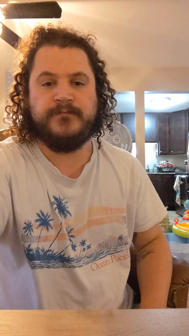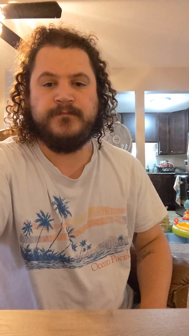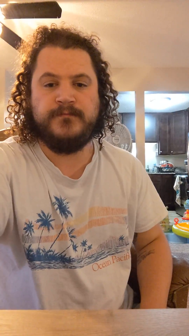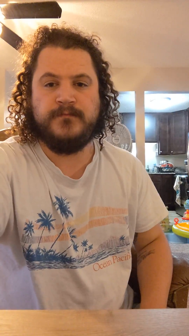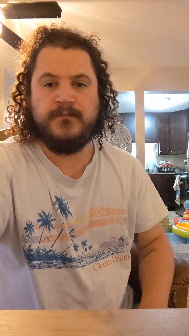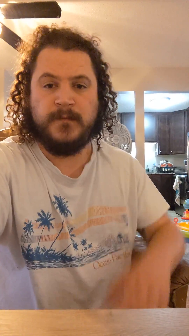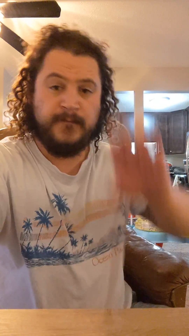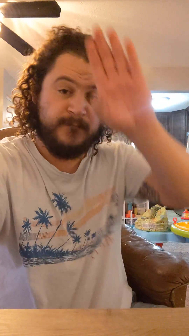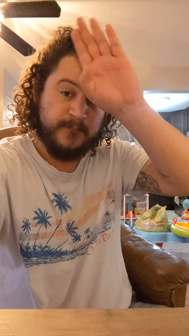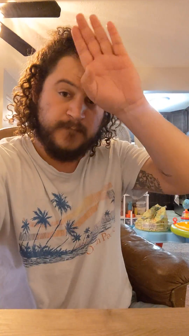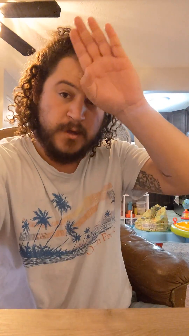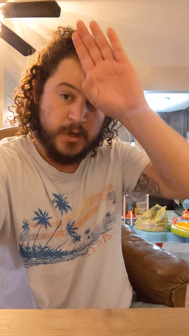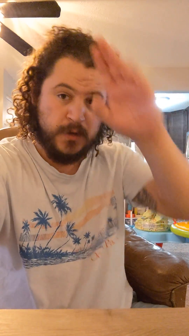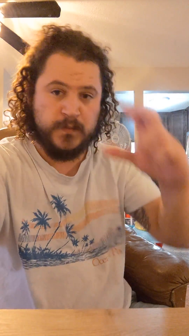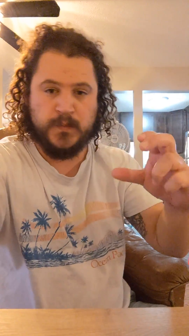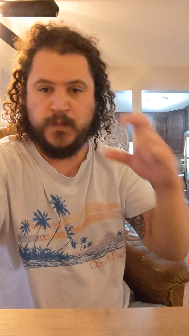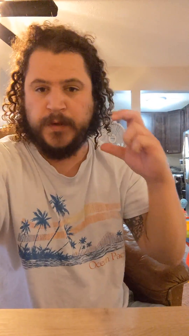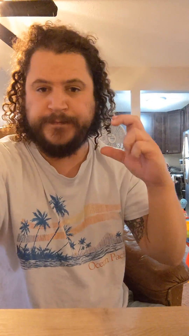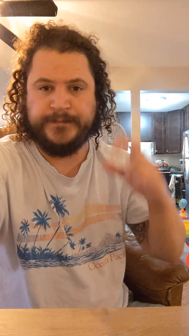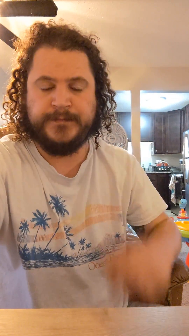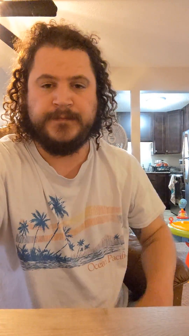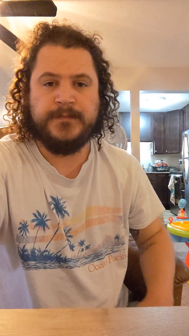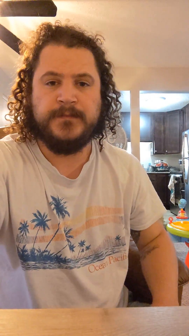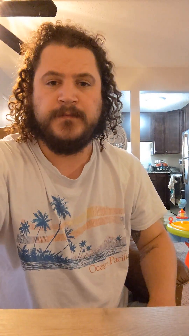fire truck